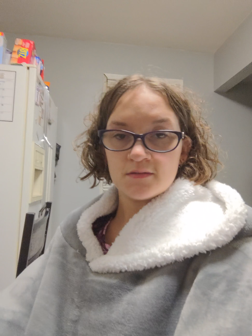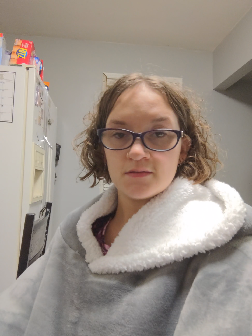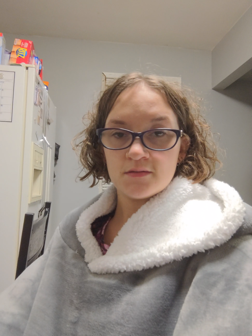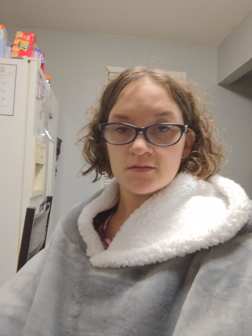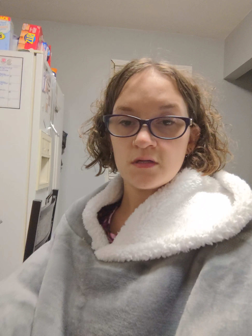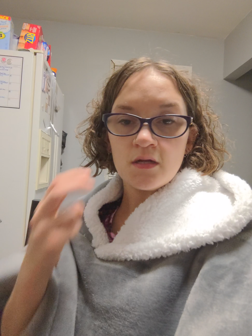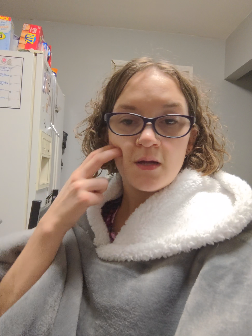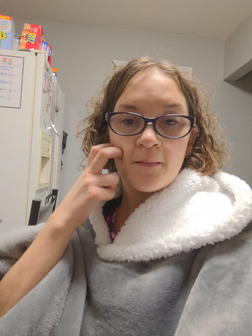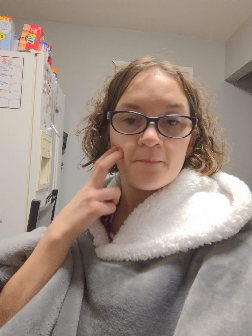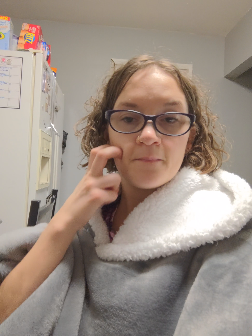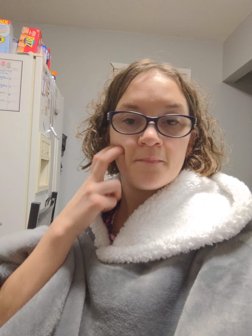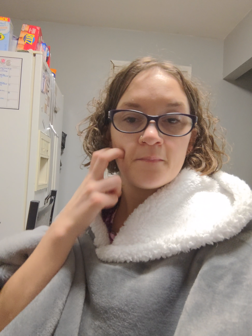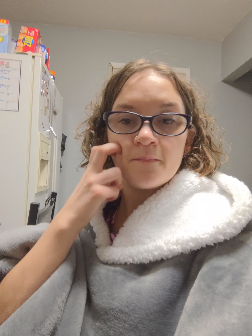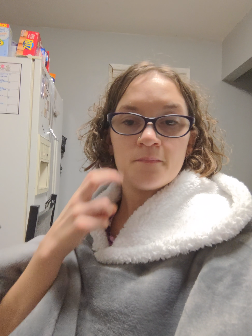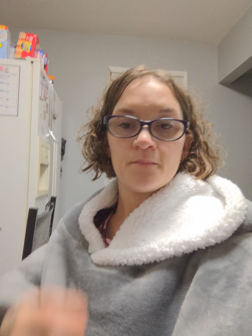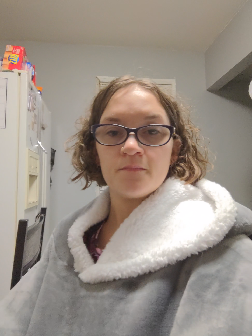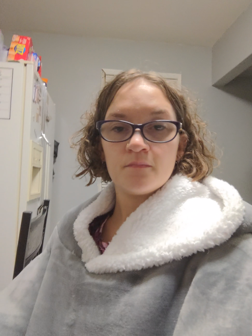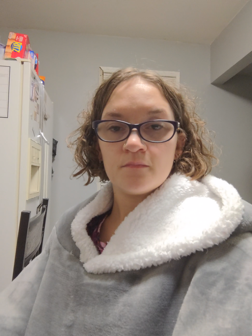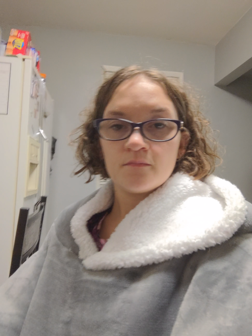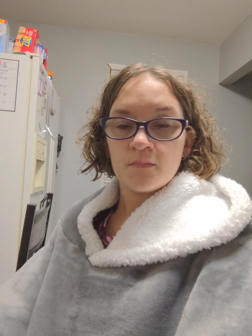gum